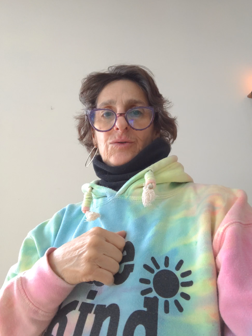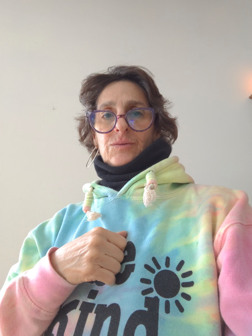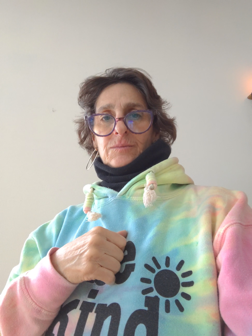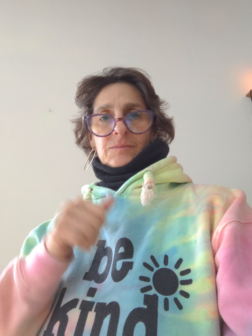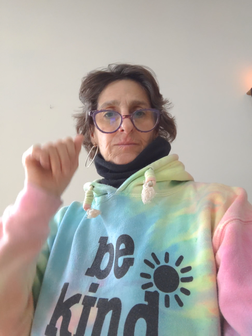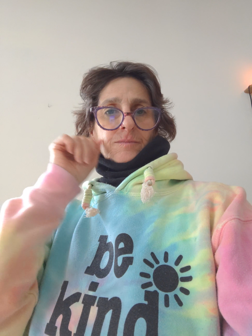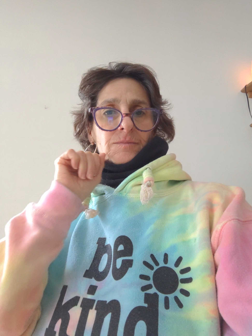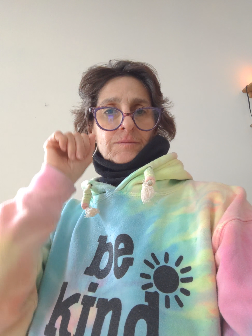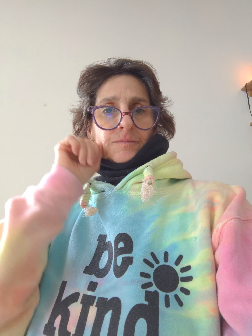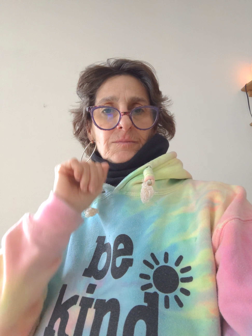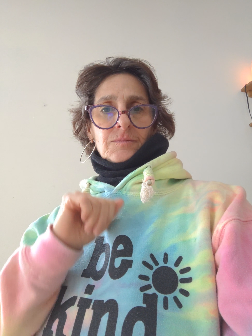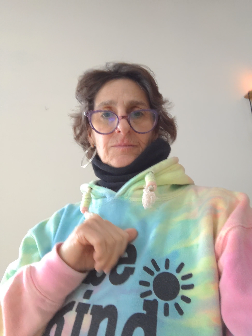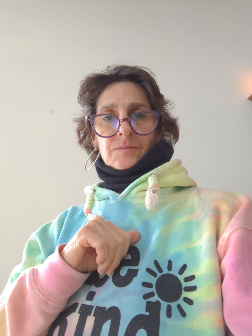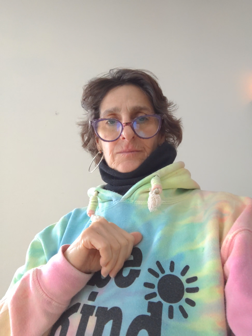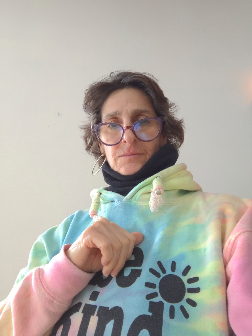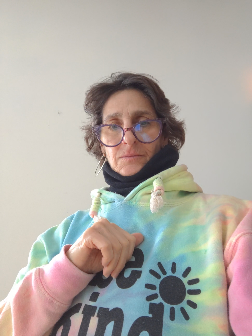aunt